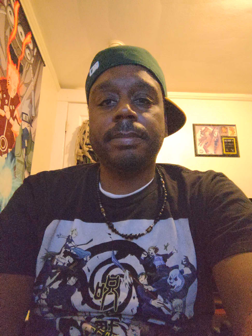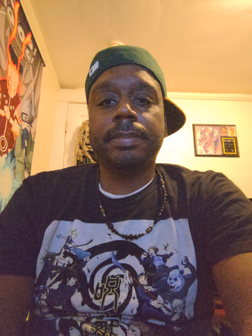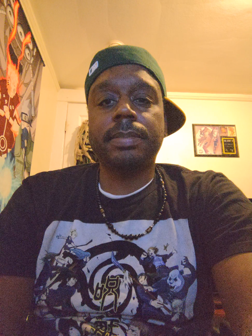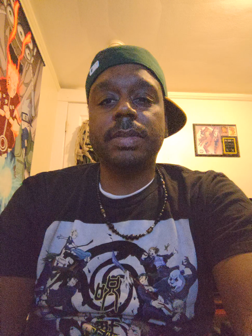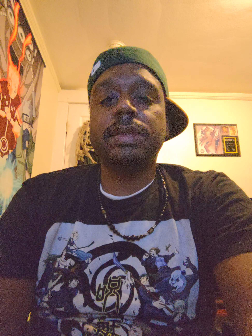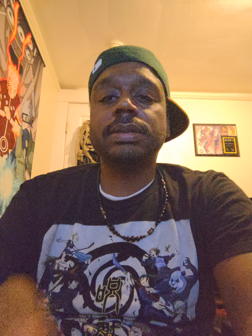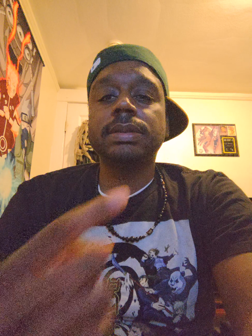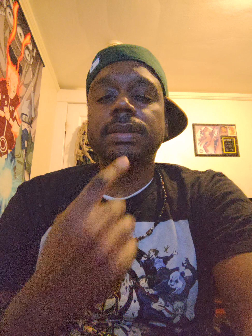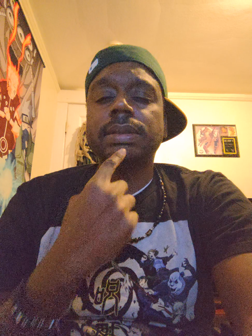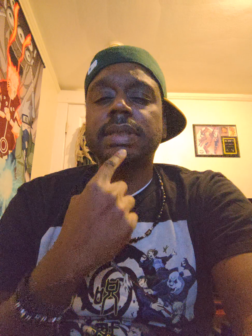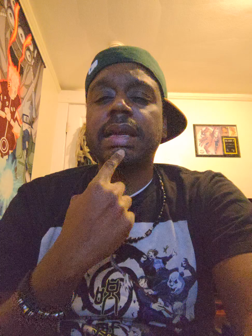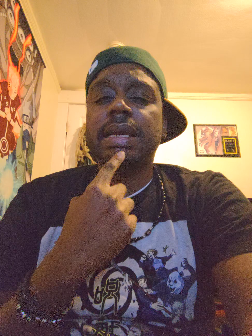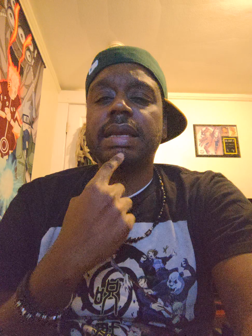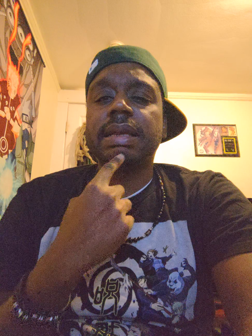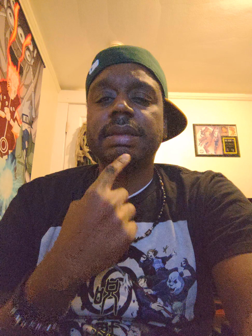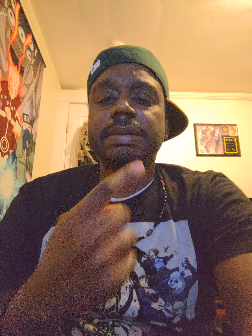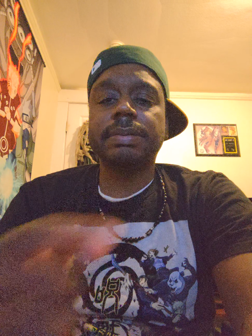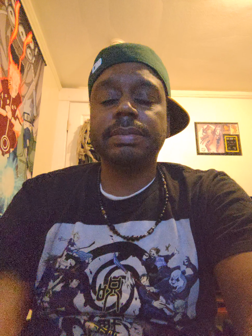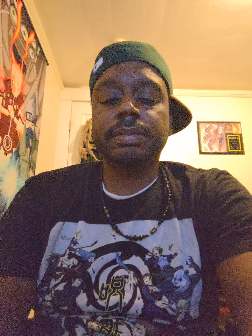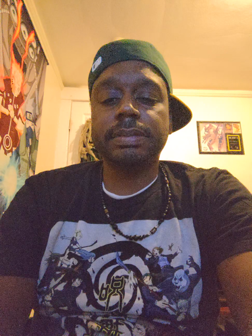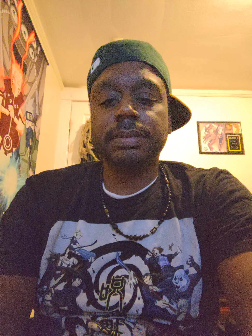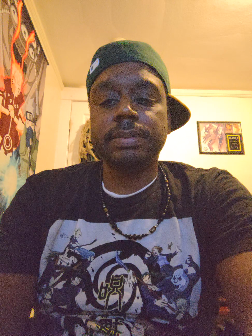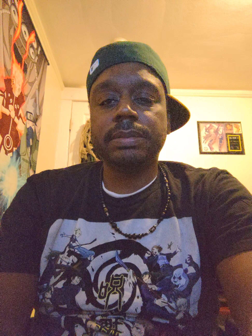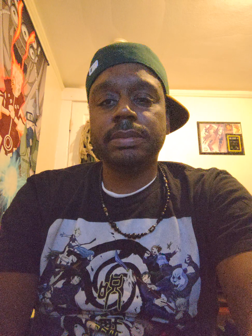say